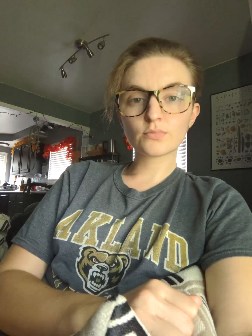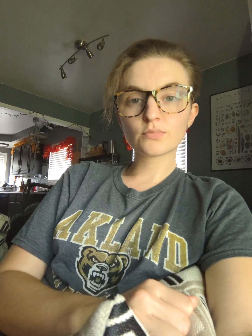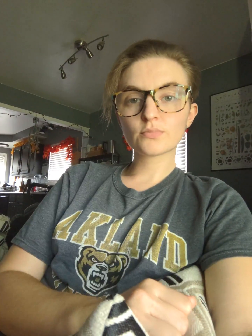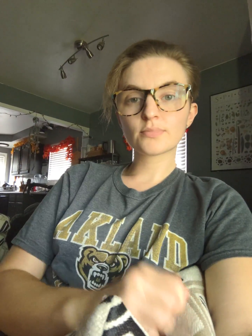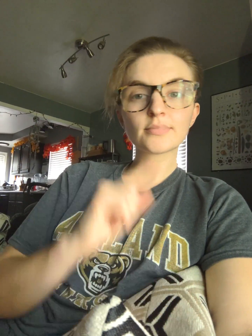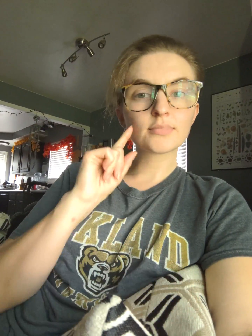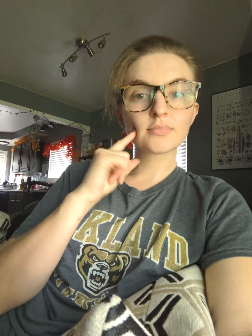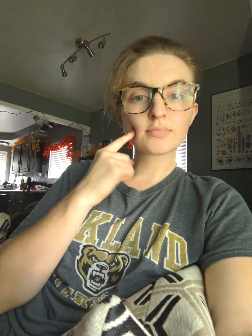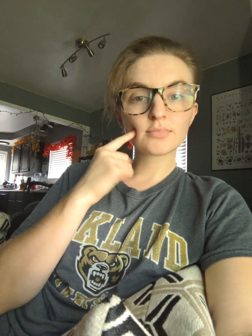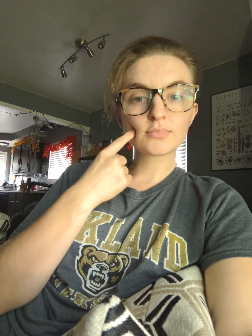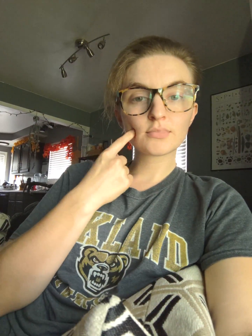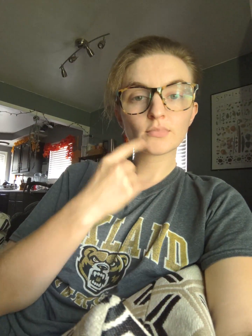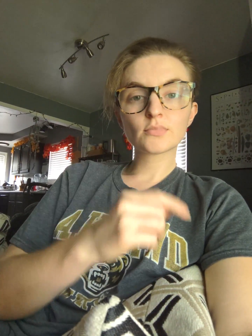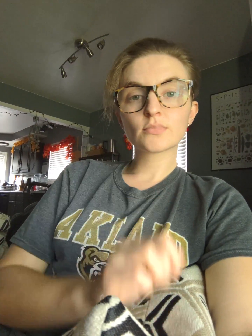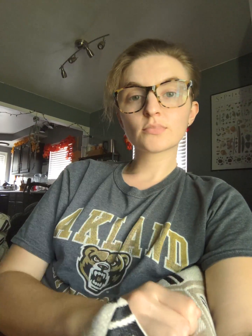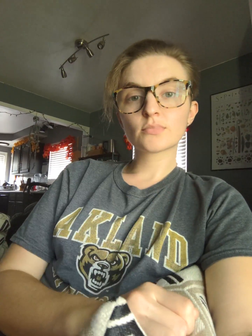candy